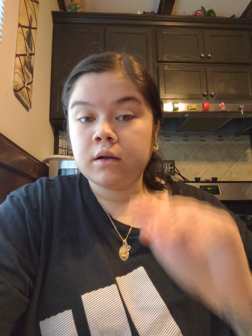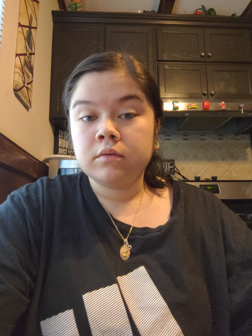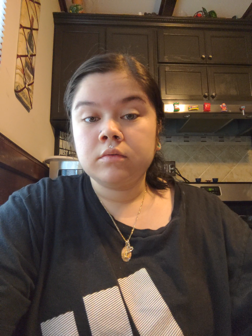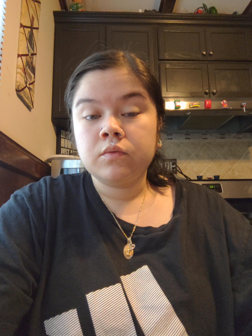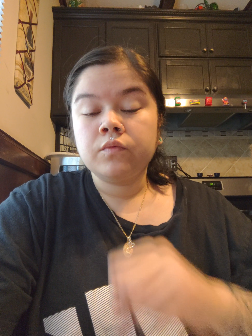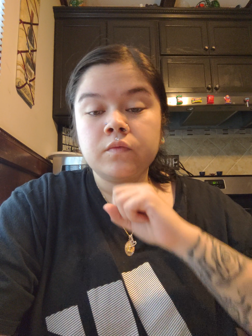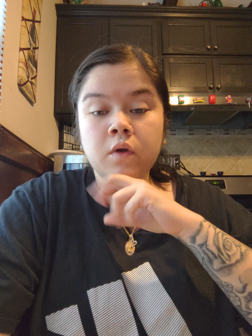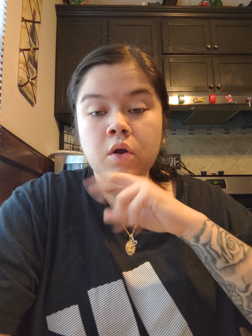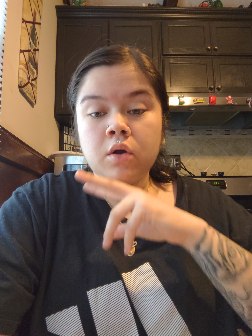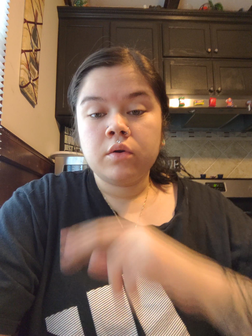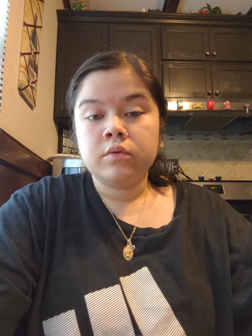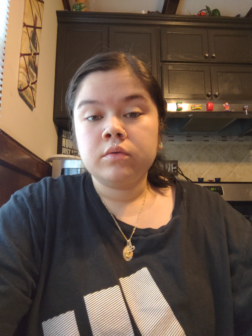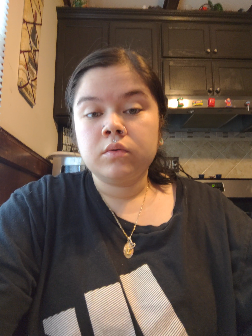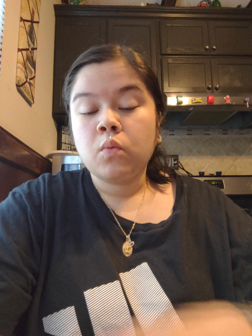frog